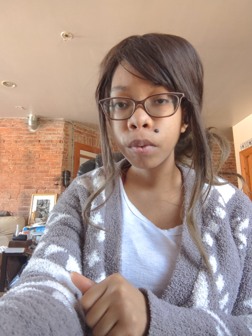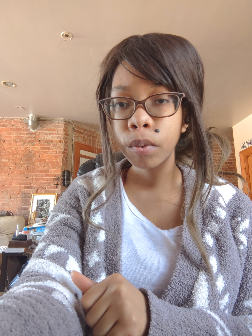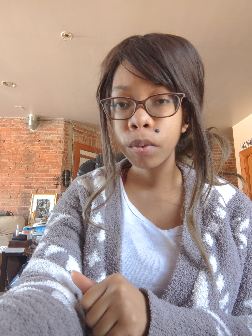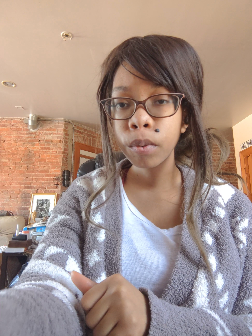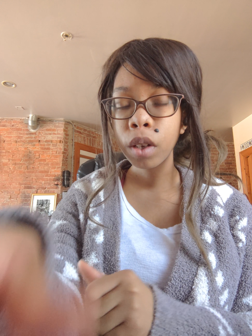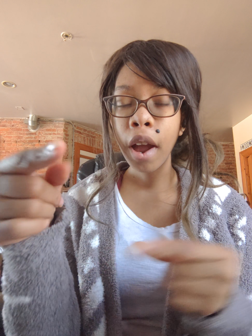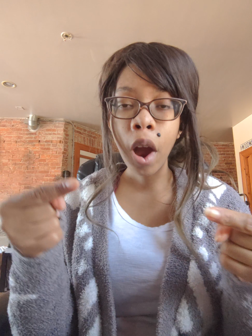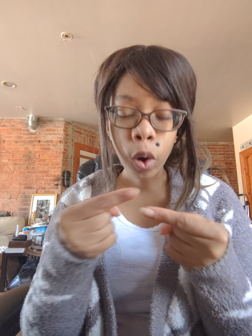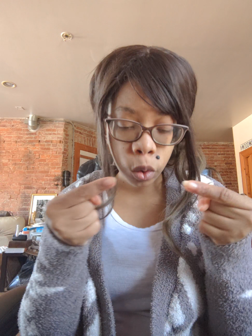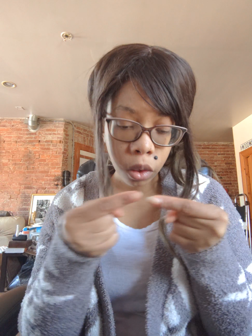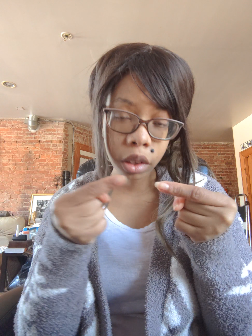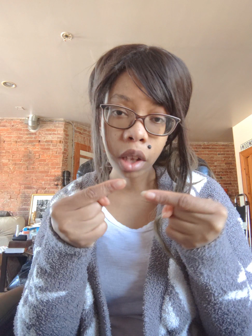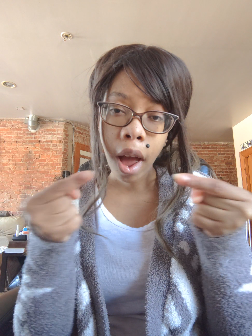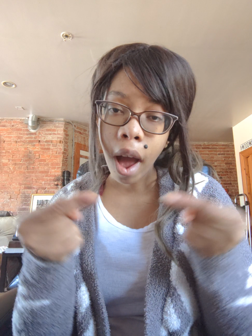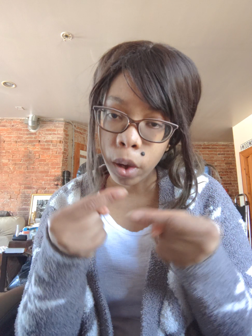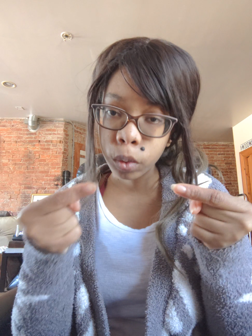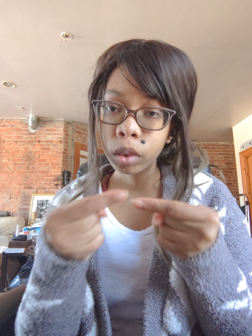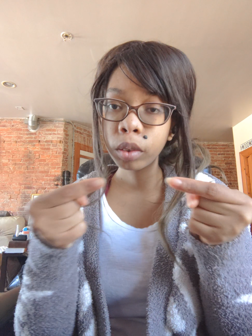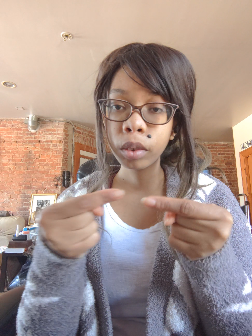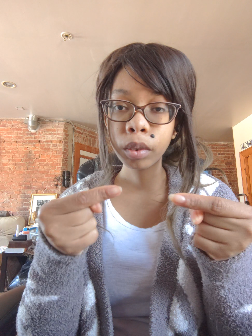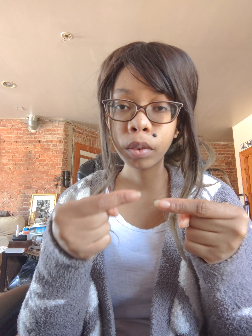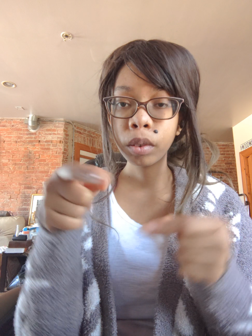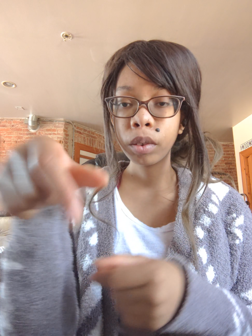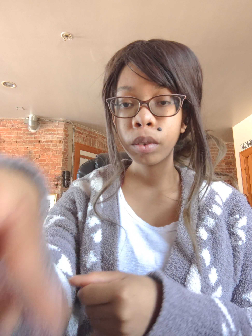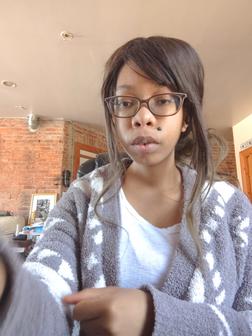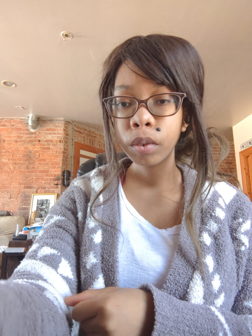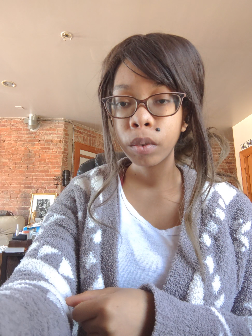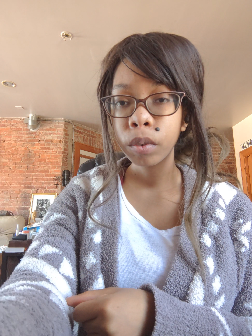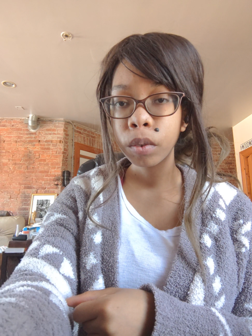owie